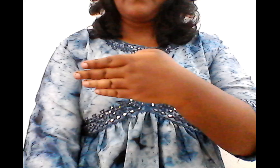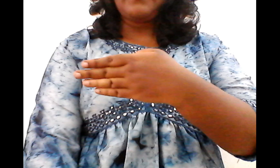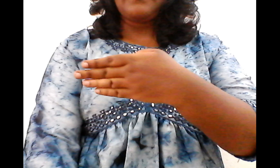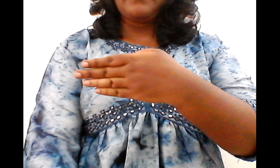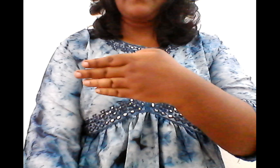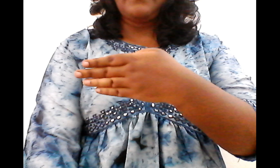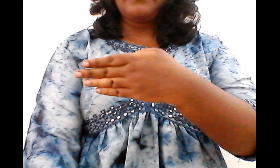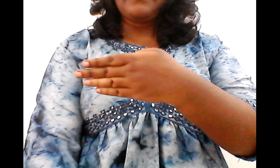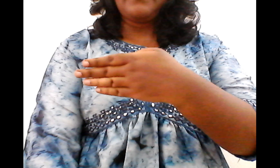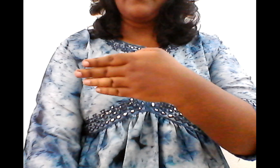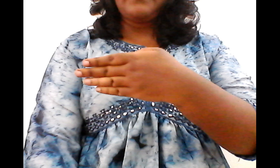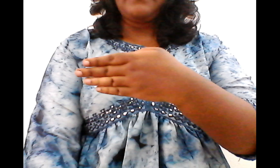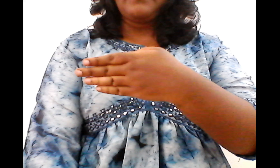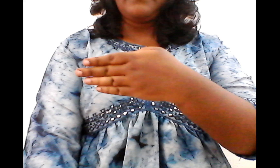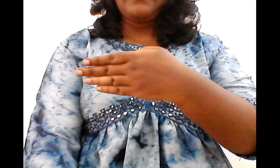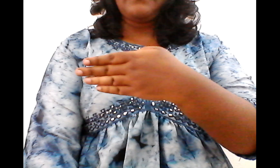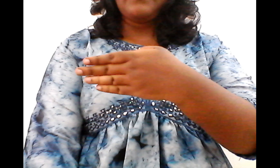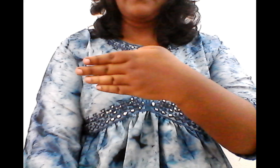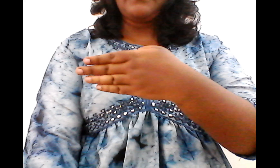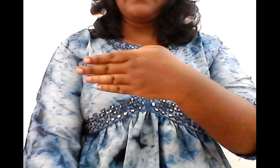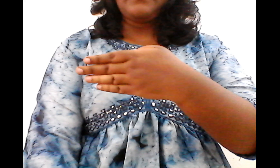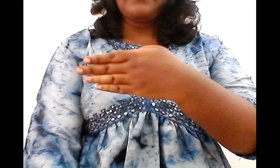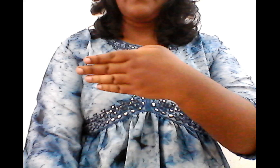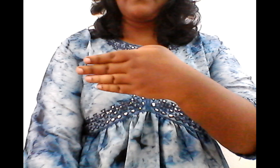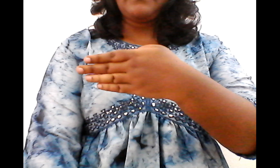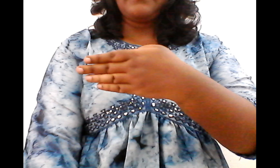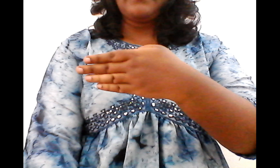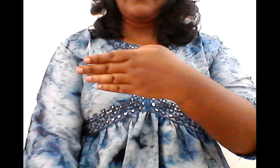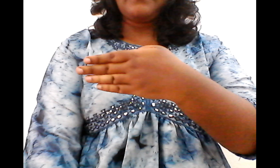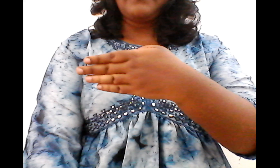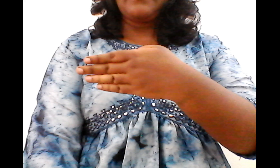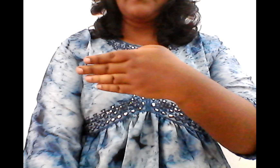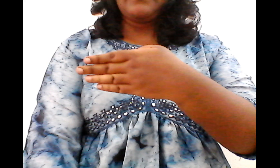അ